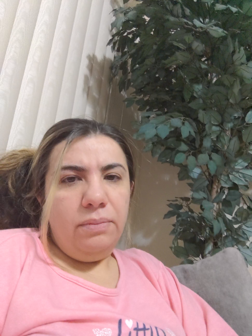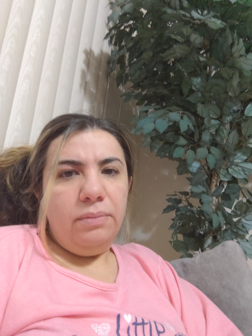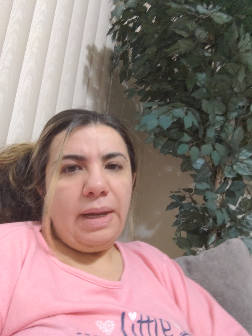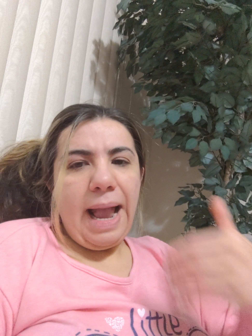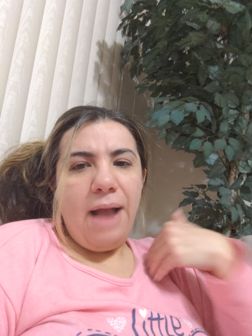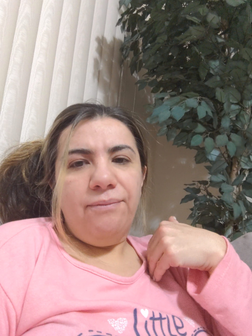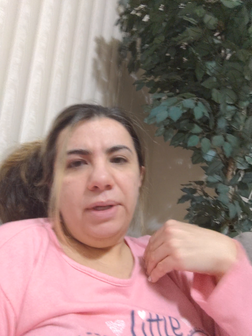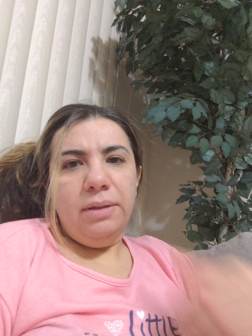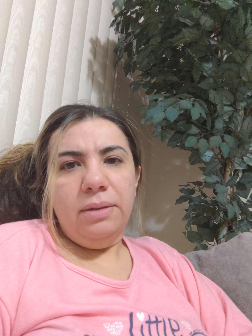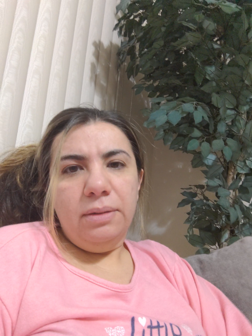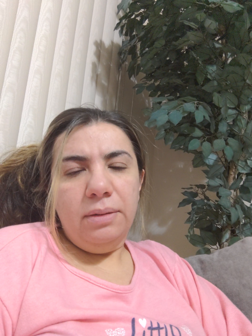have to